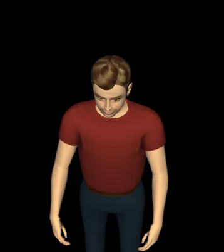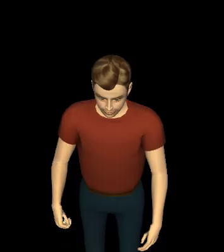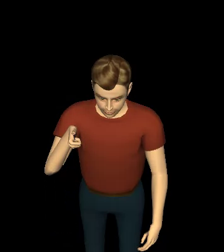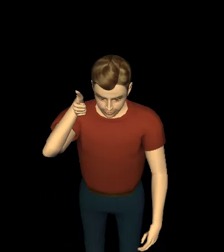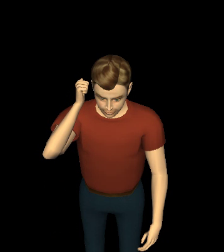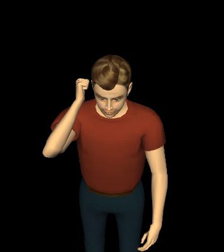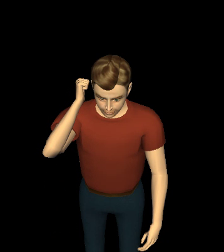أمس